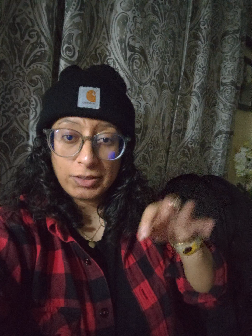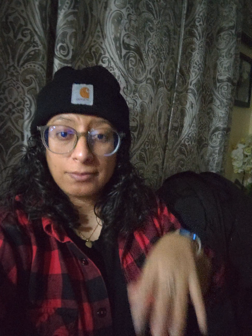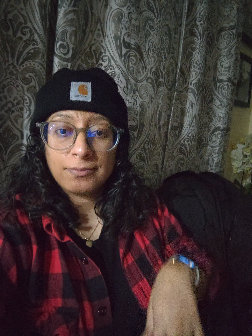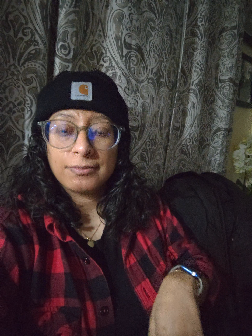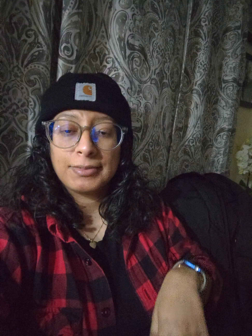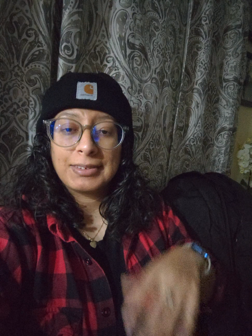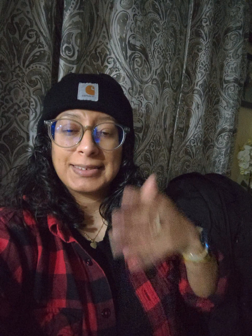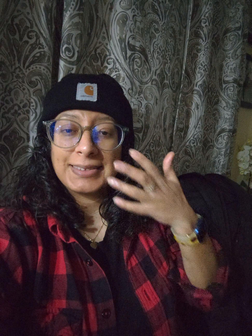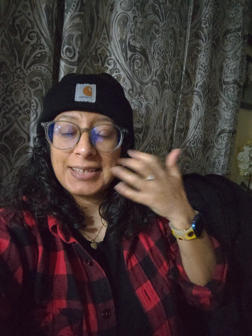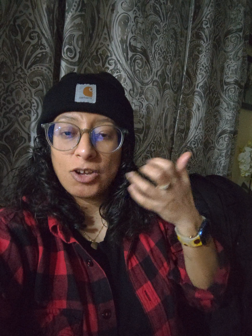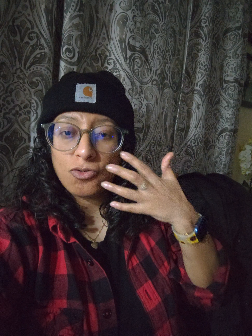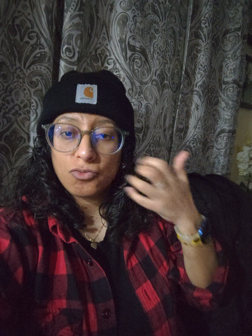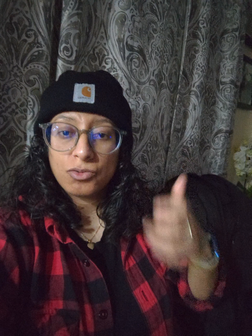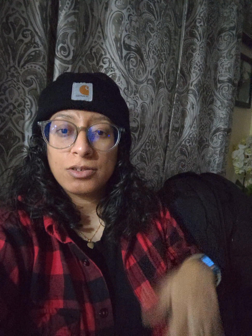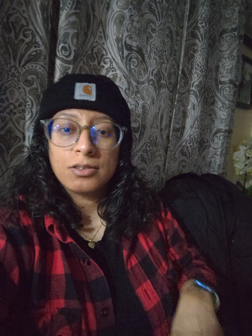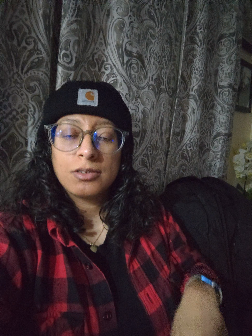tiger